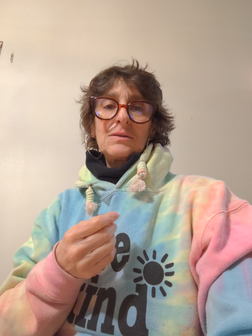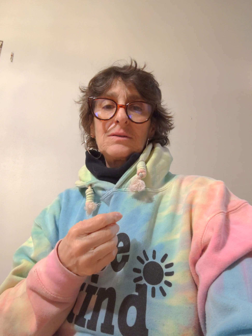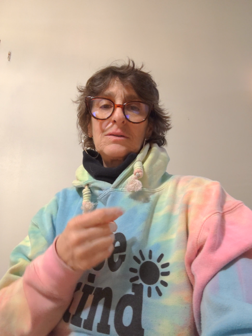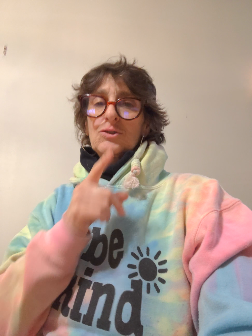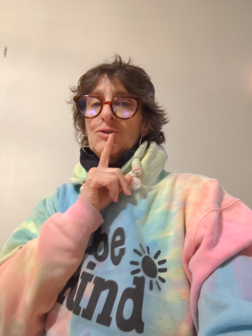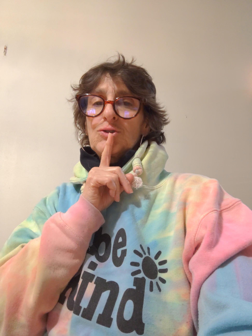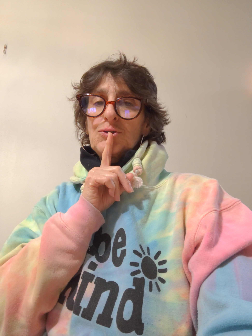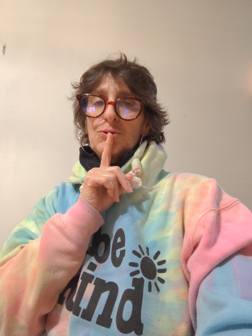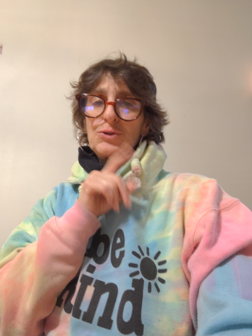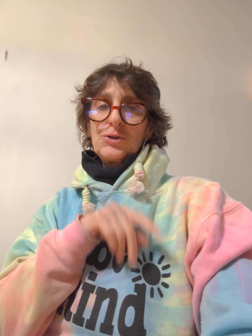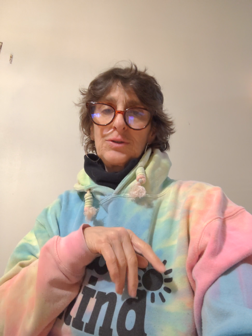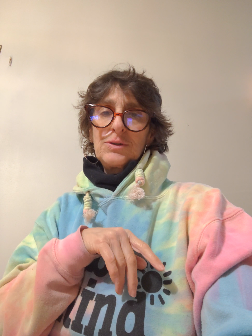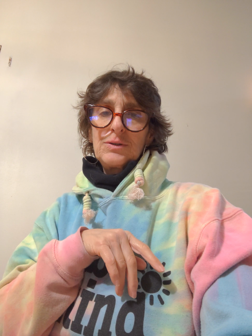shhh